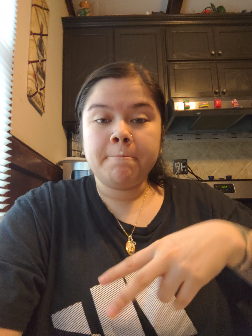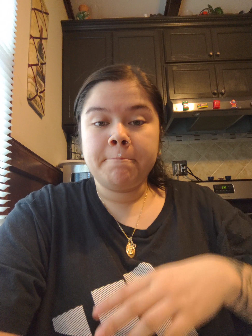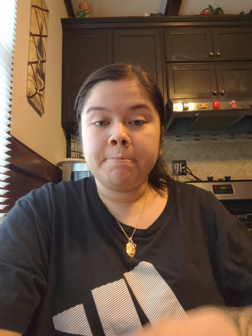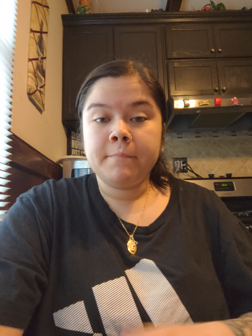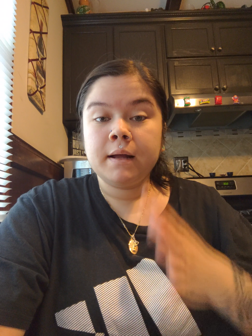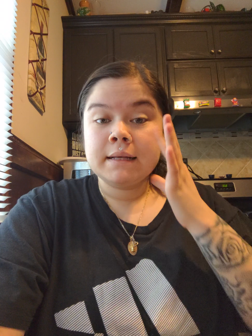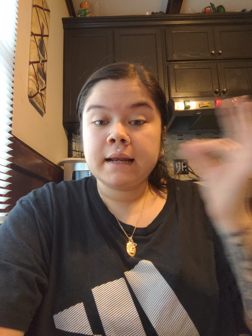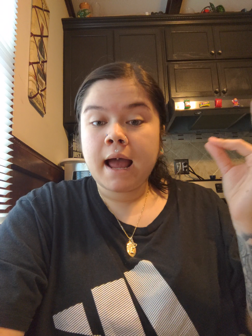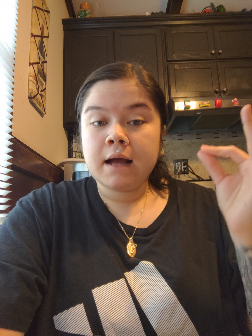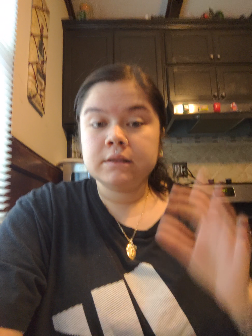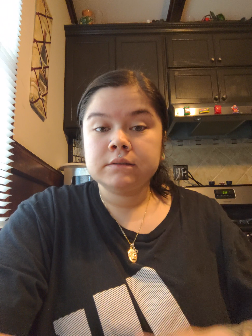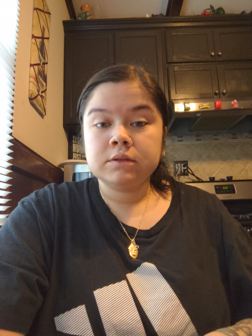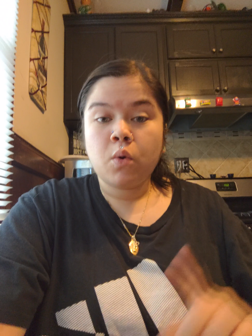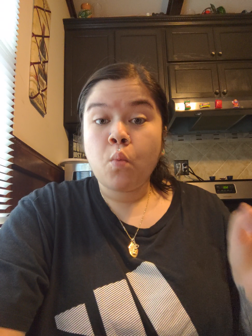cat